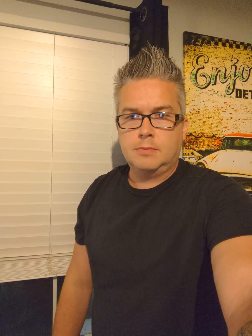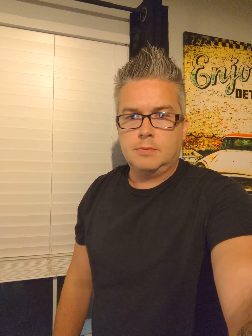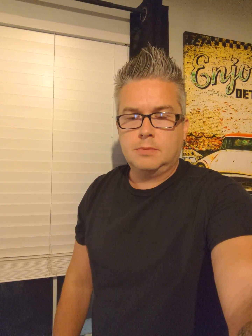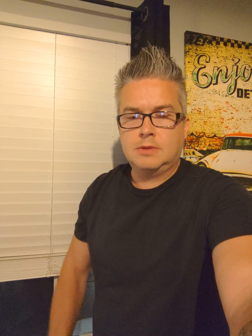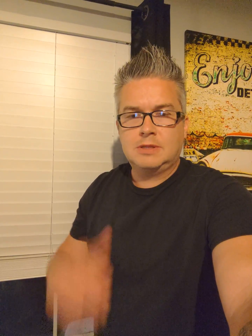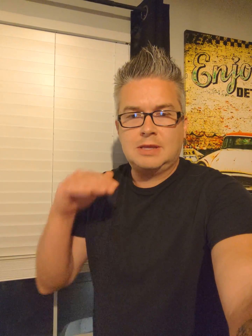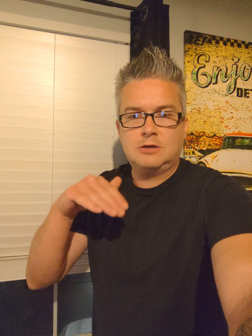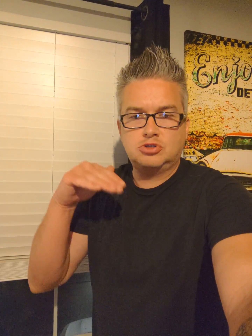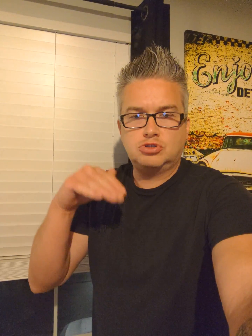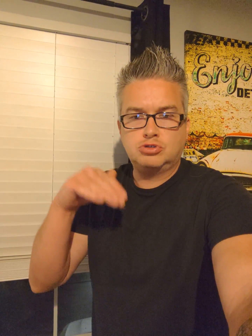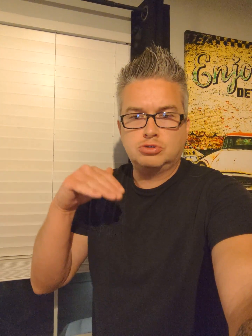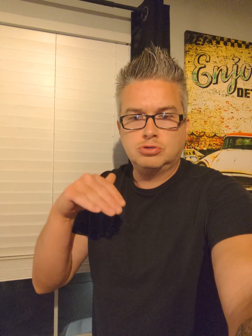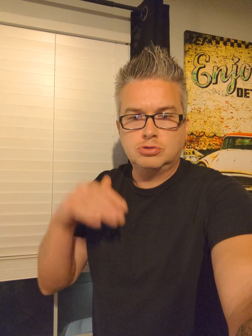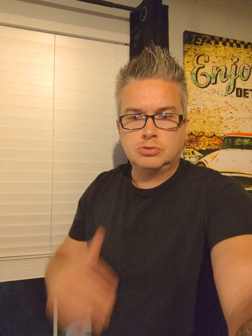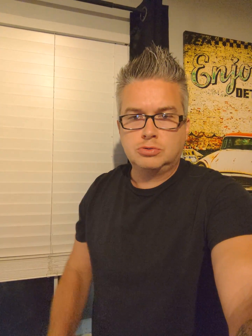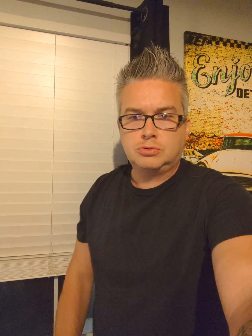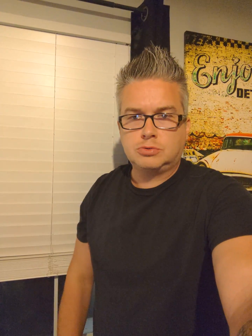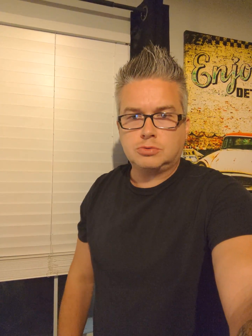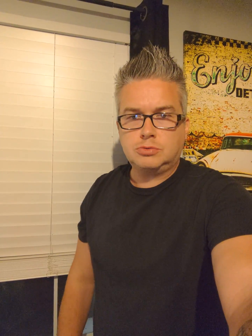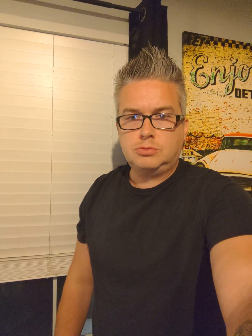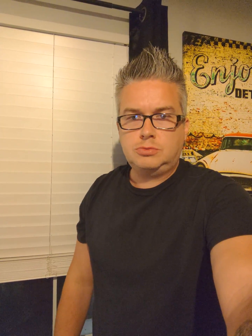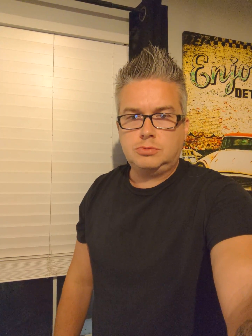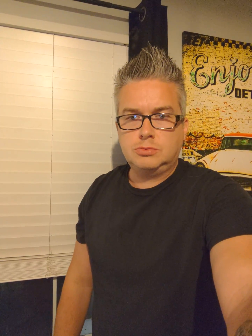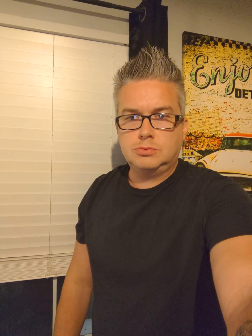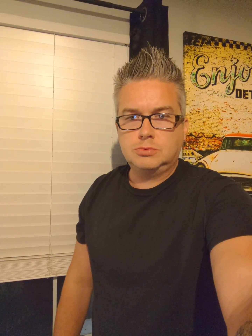doctor